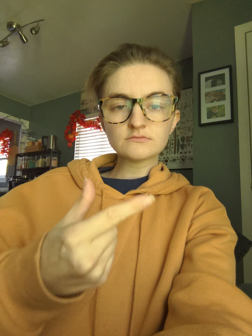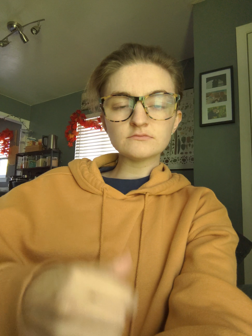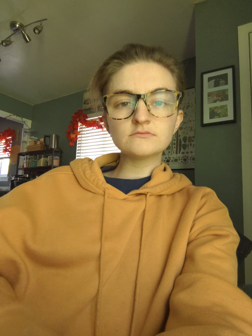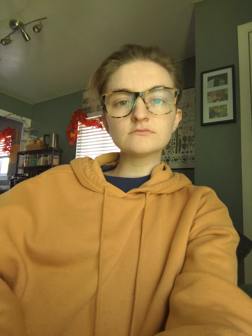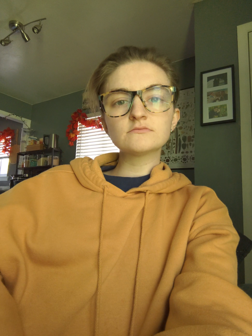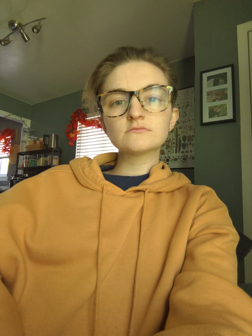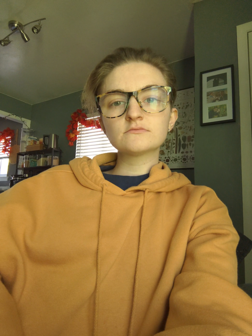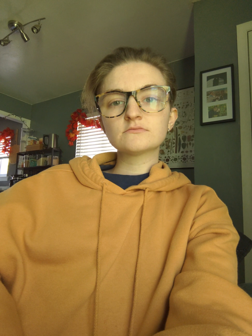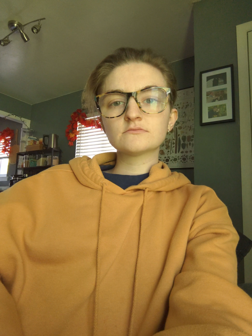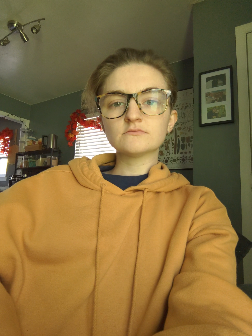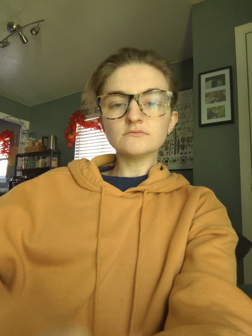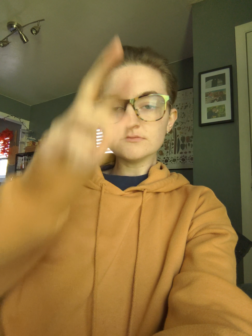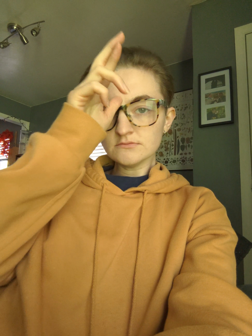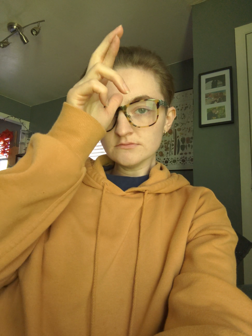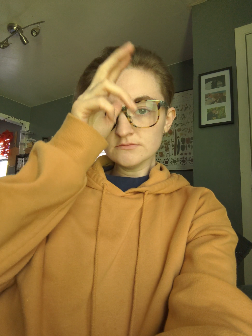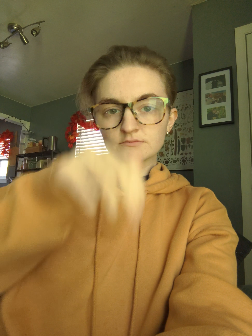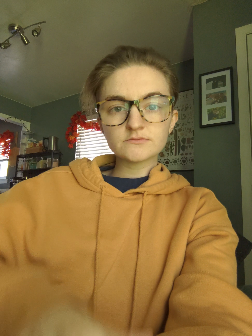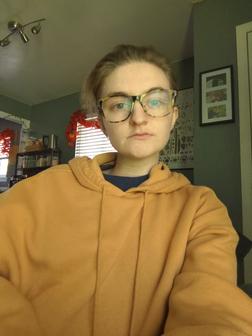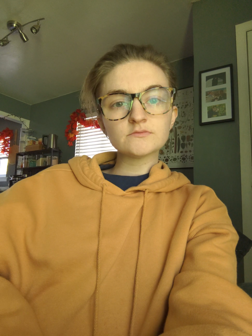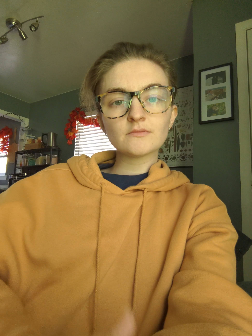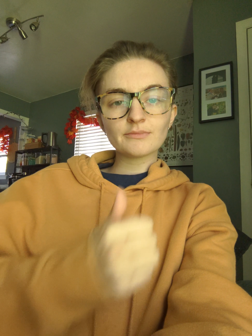rooster